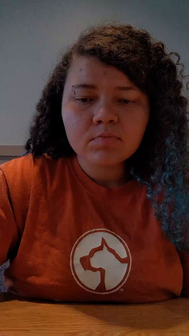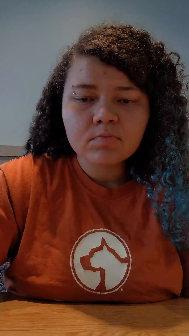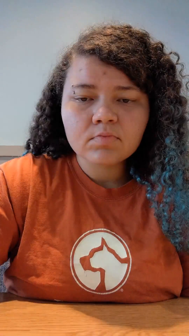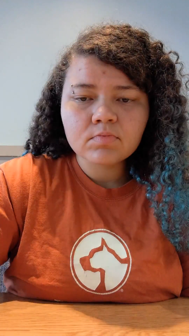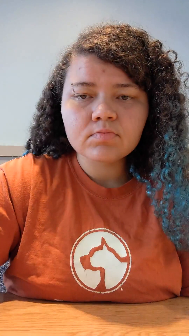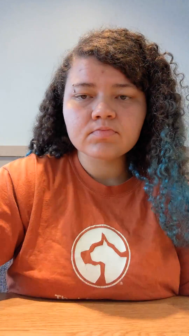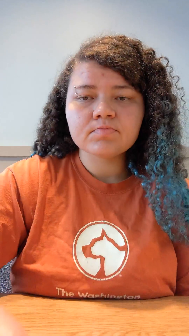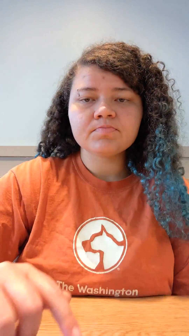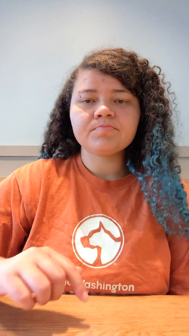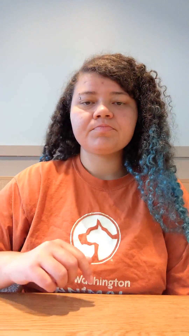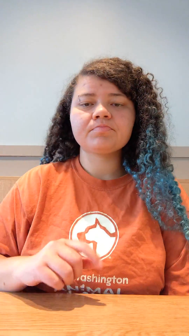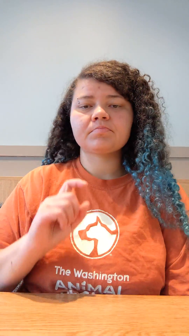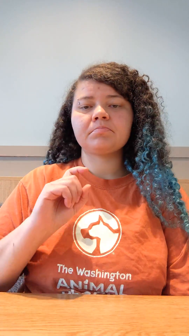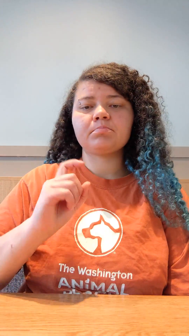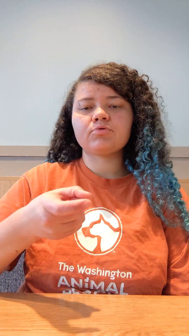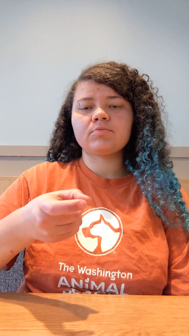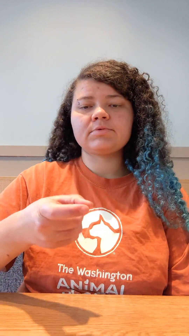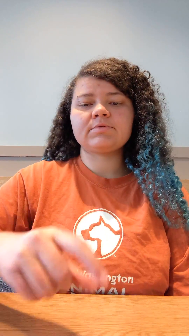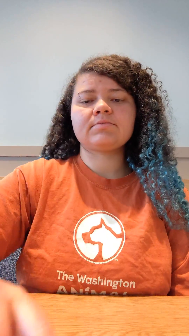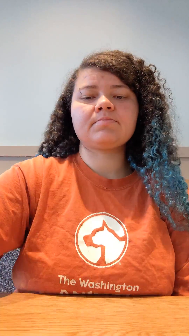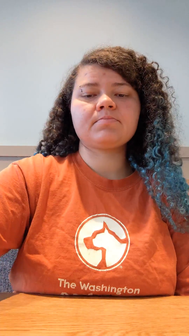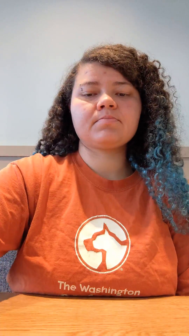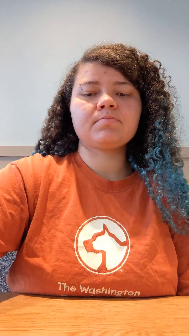present